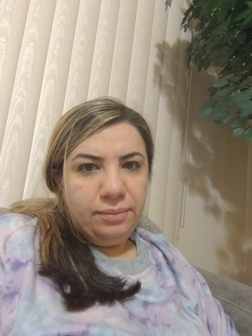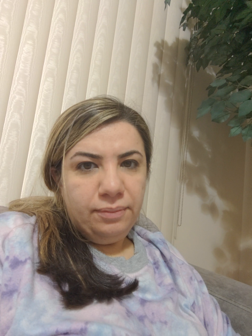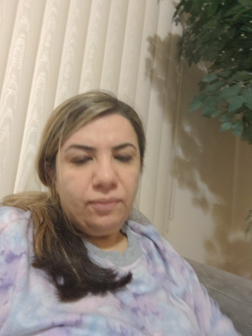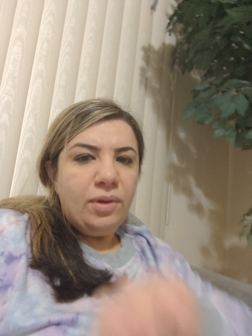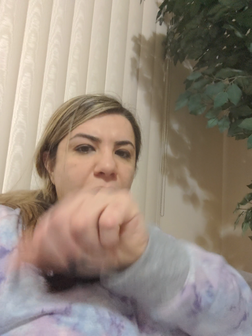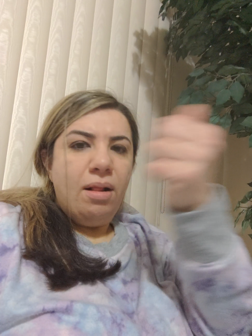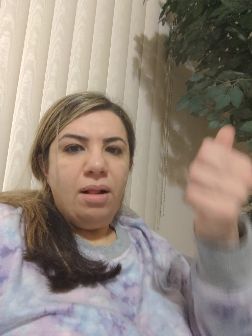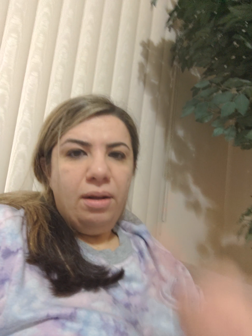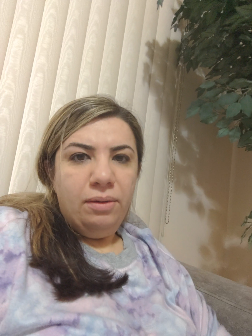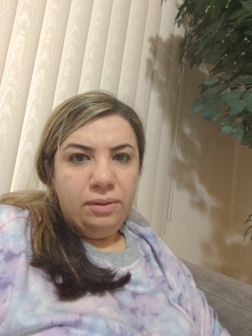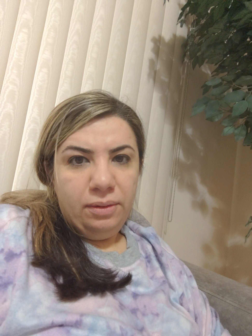another